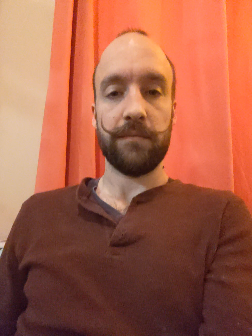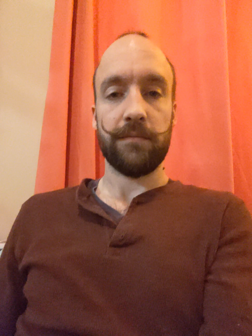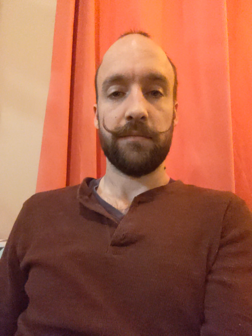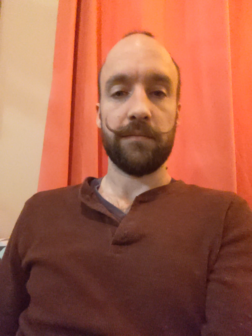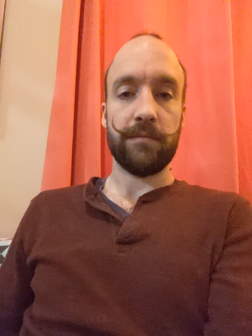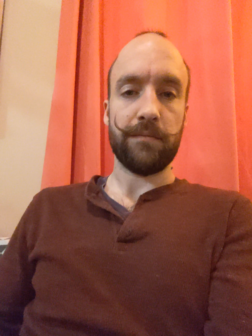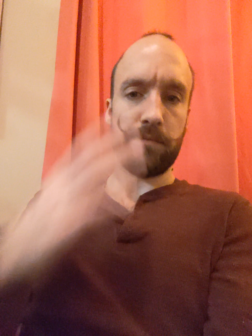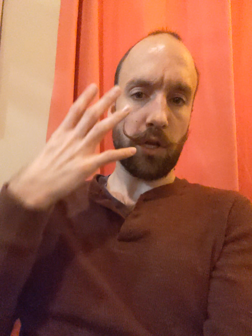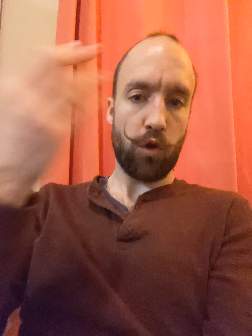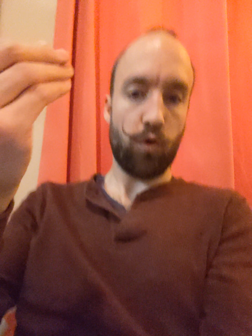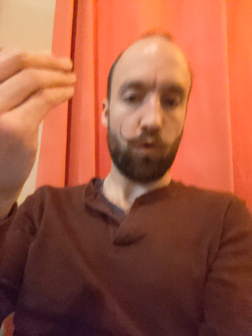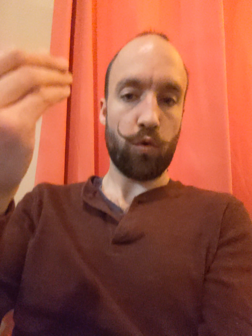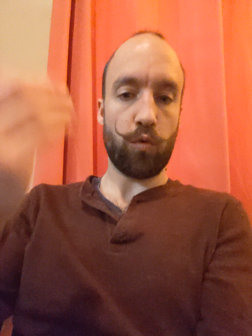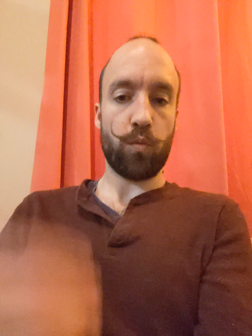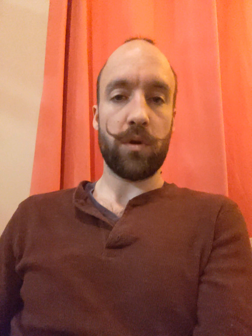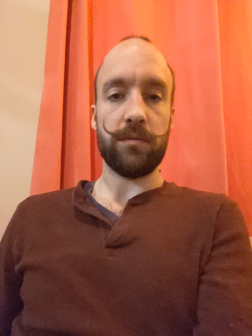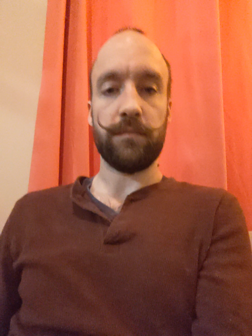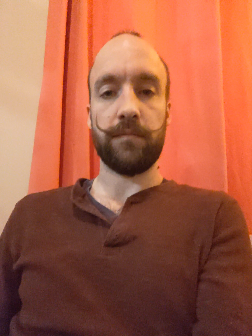go